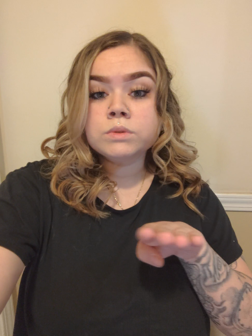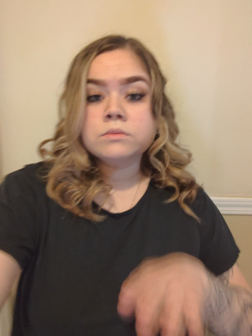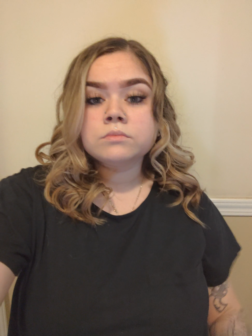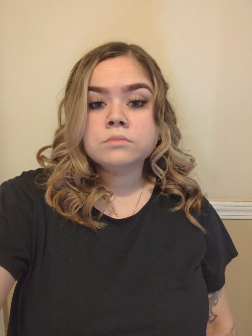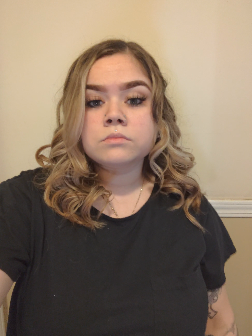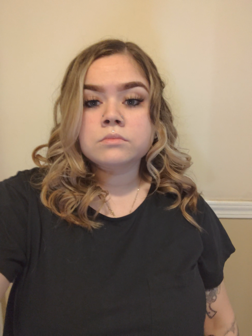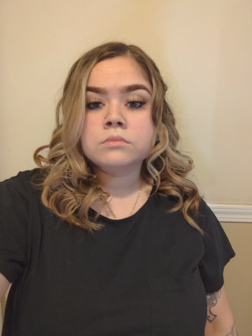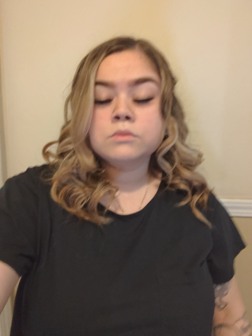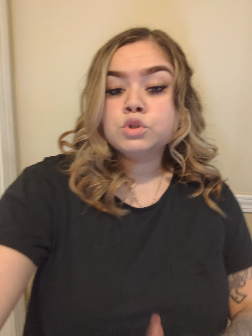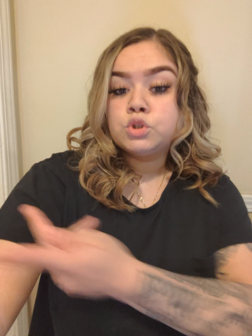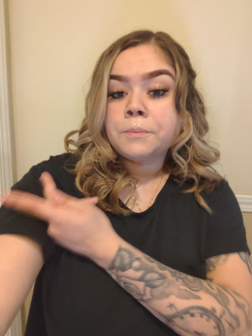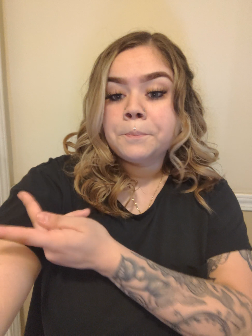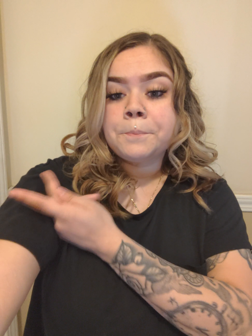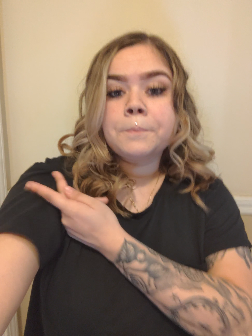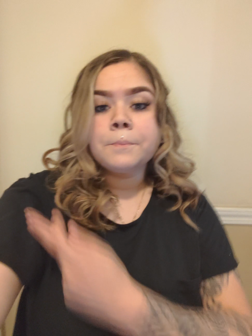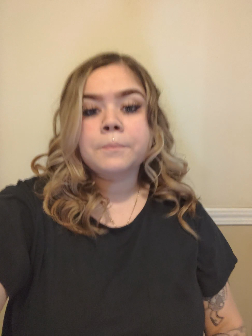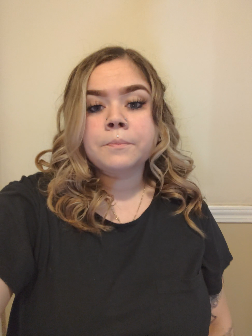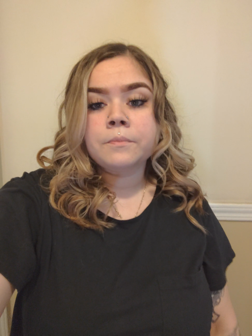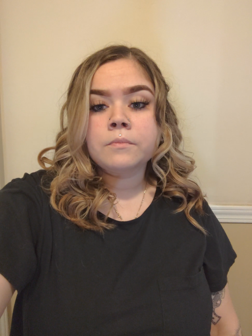sheep